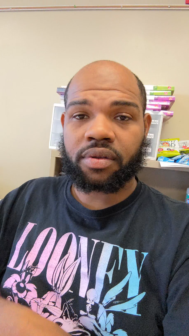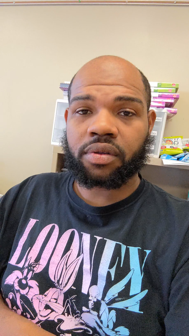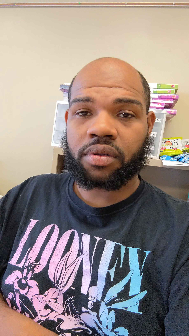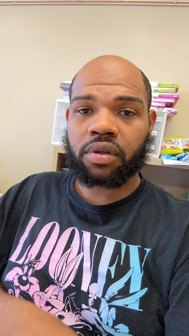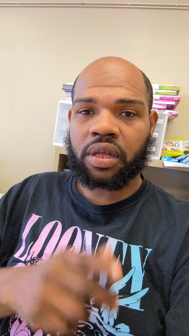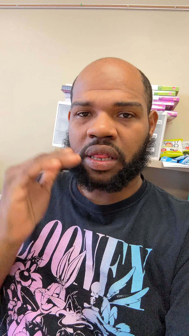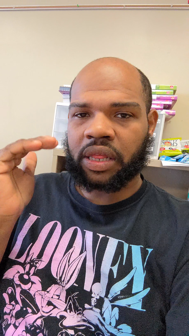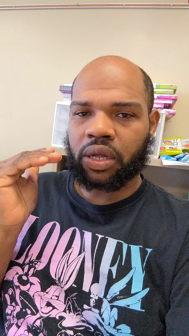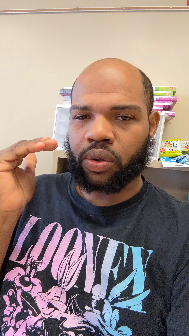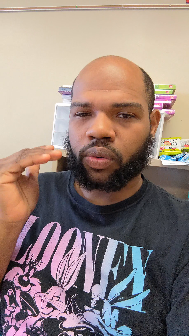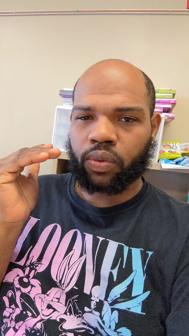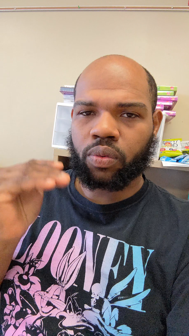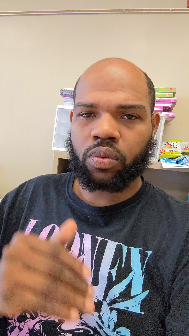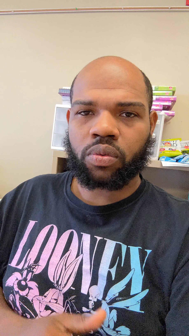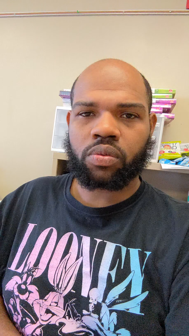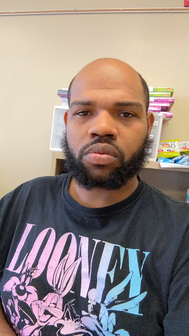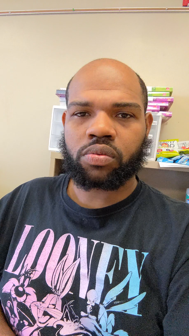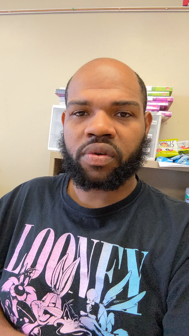little